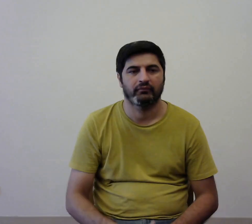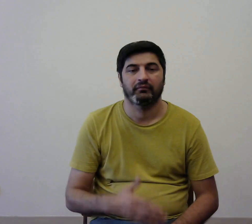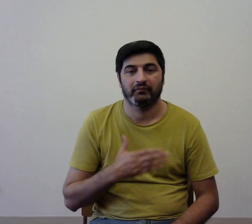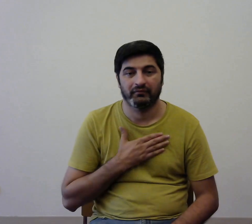mən